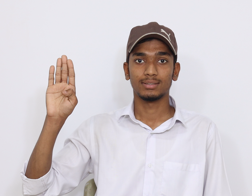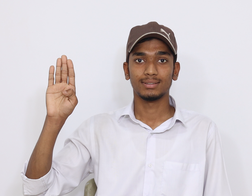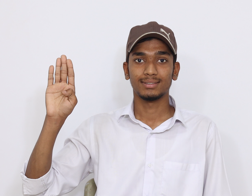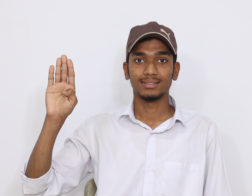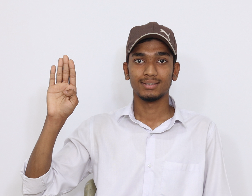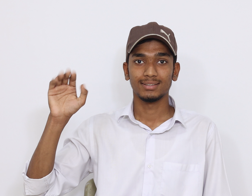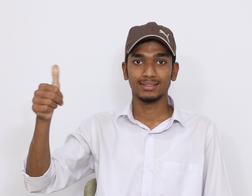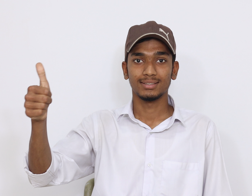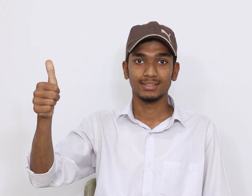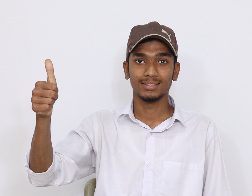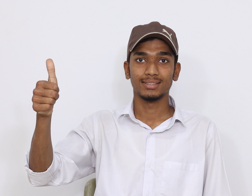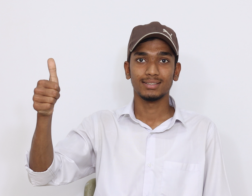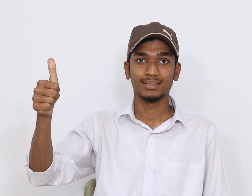best